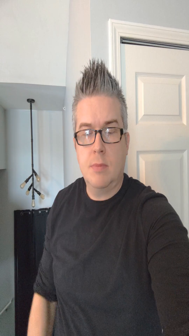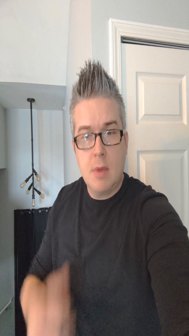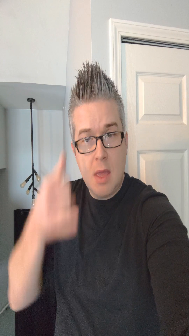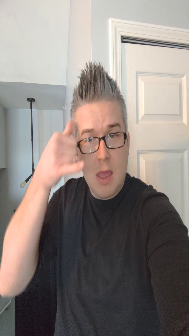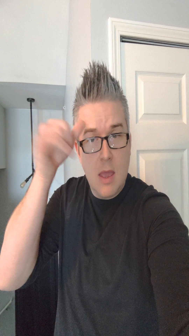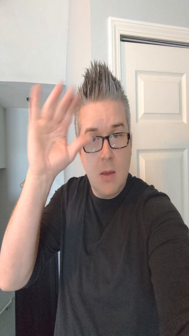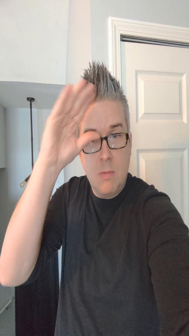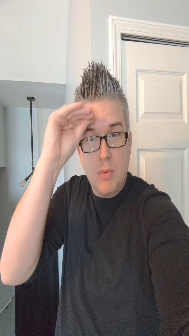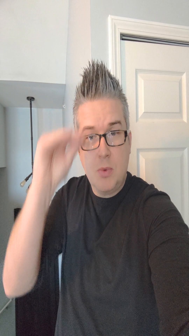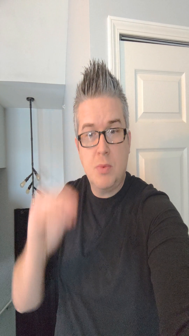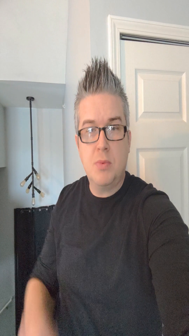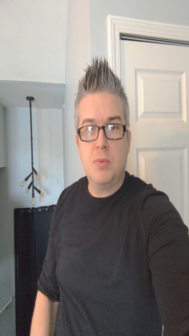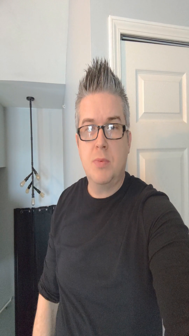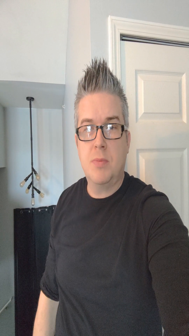cowboy